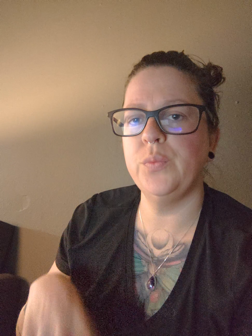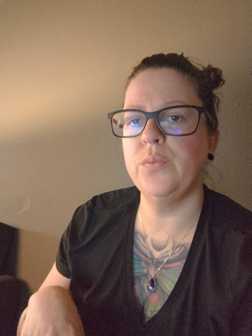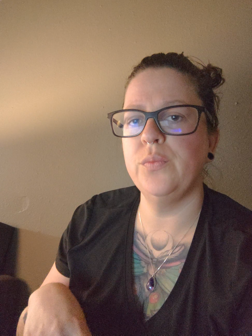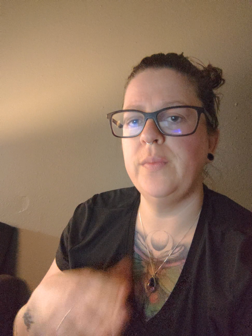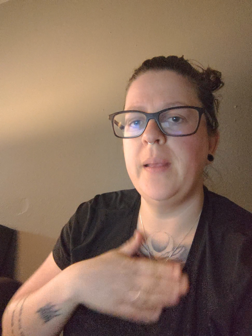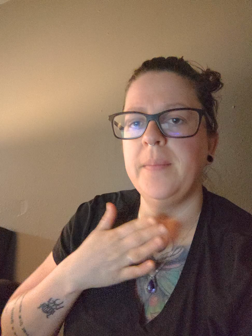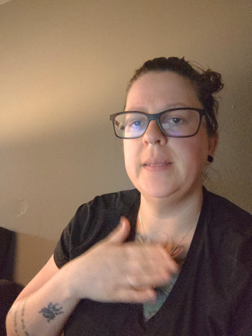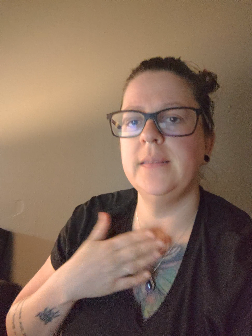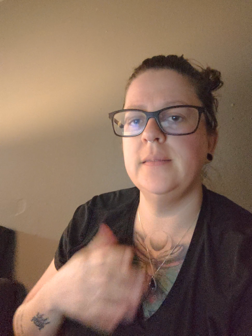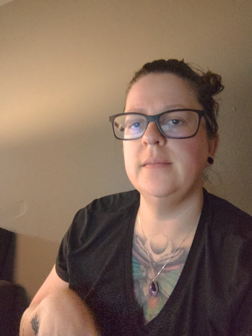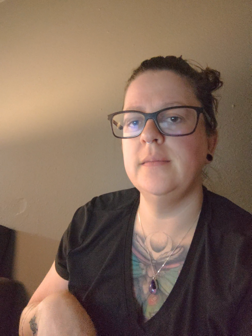happy